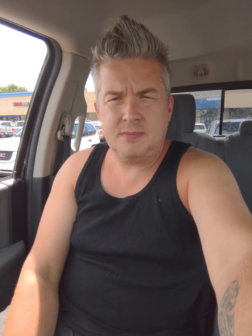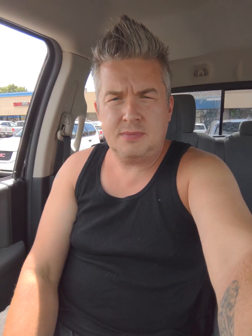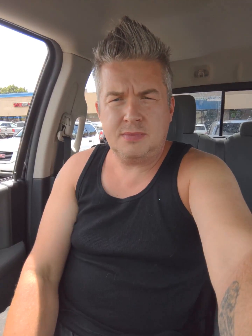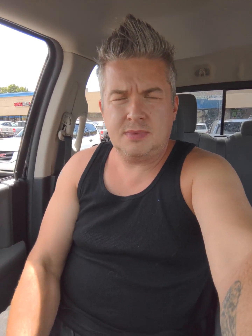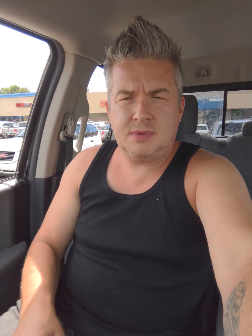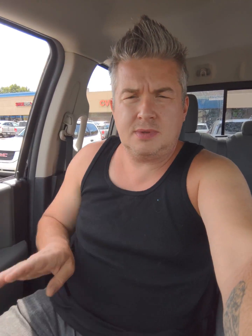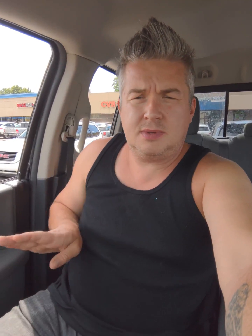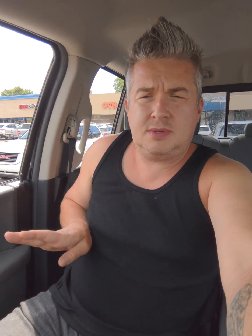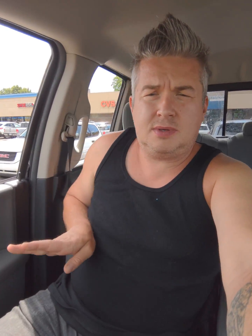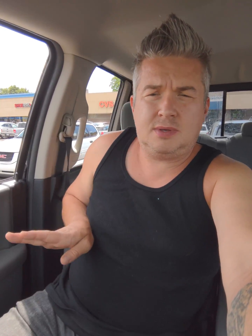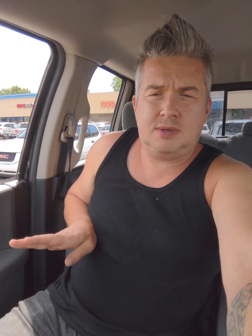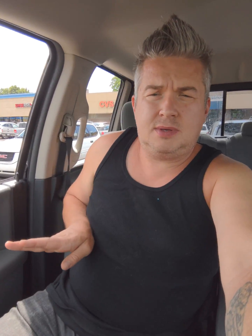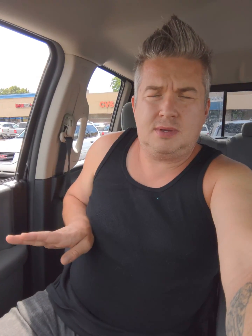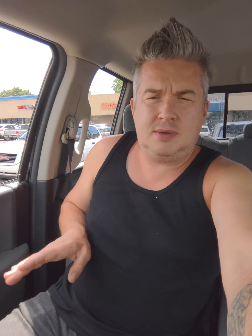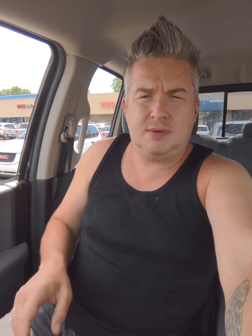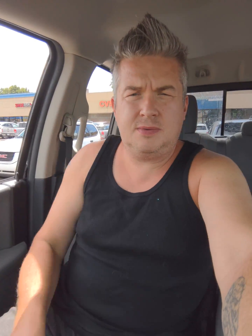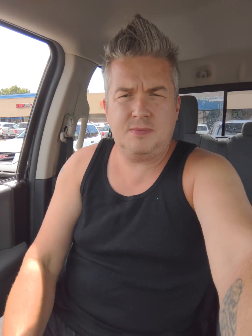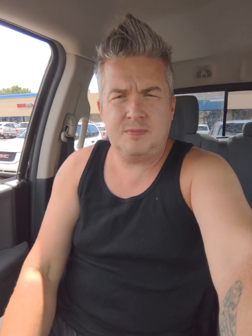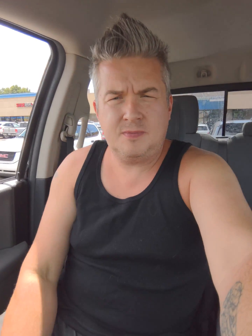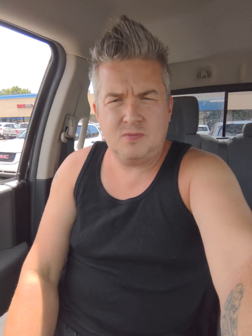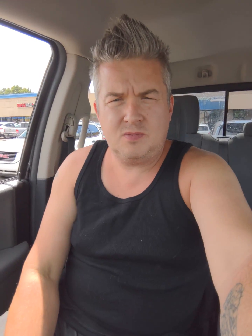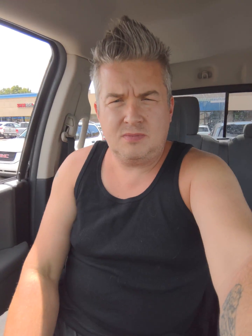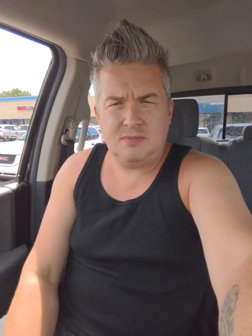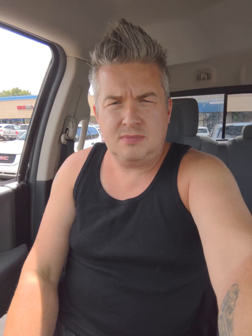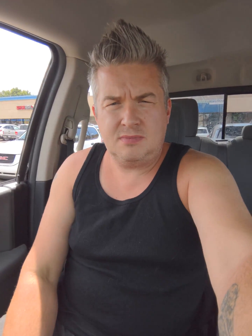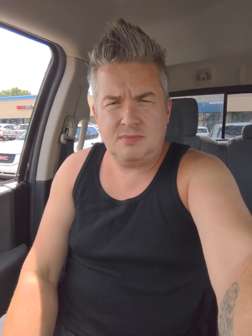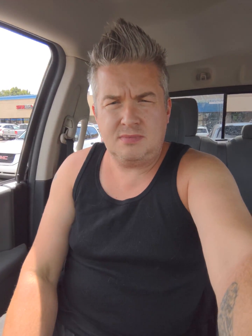penguin